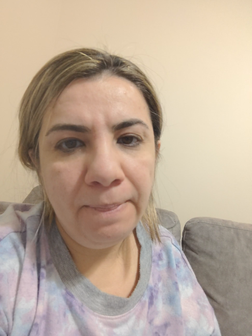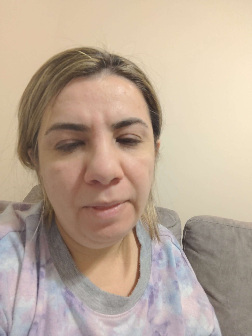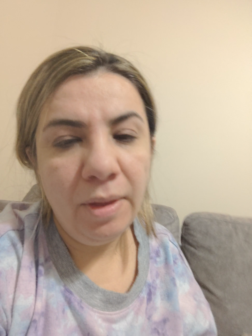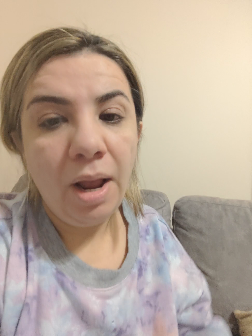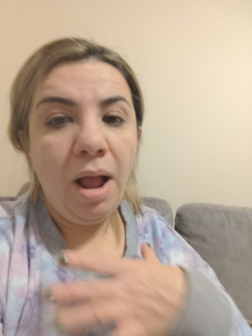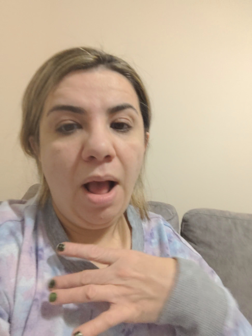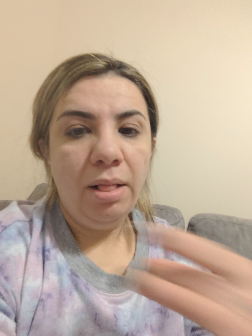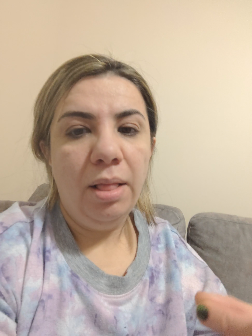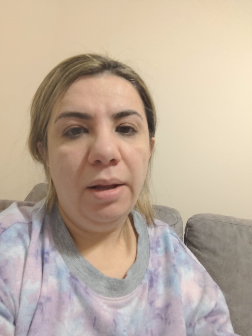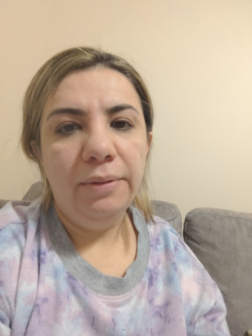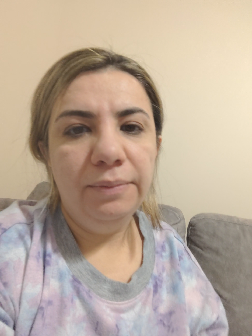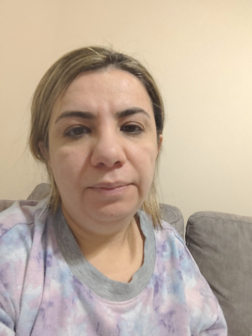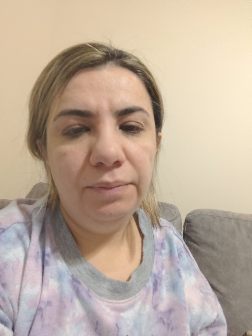like